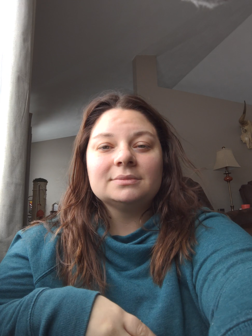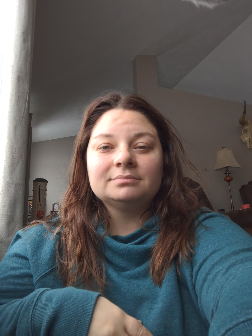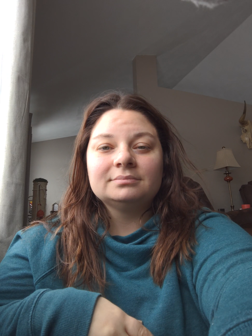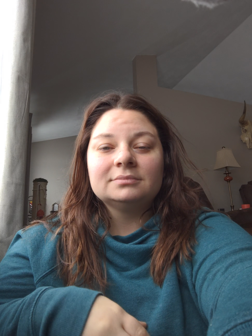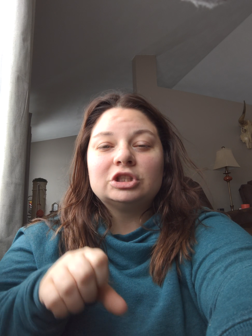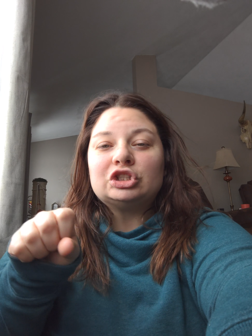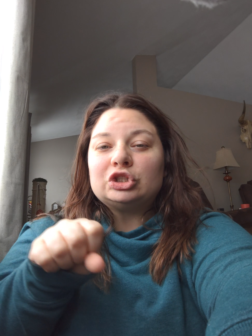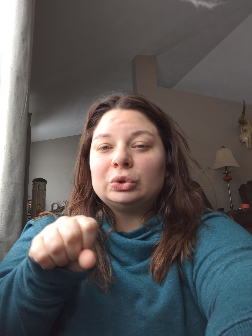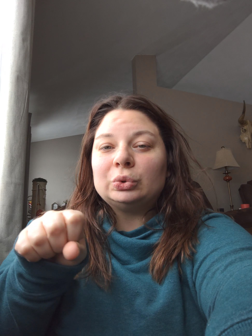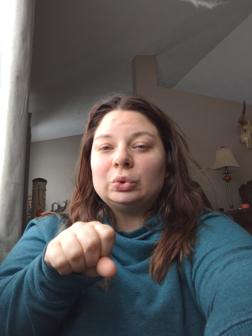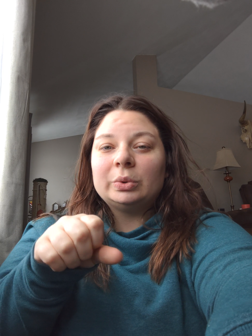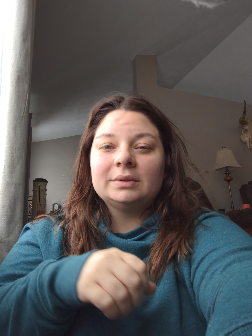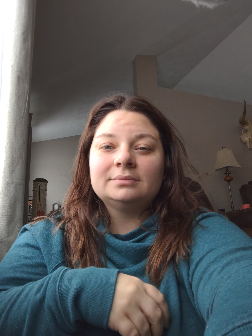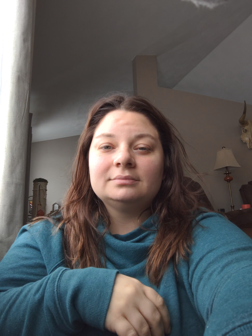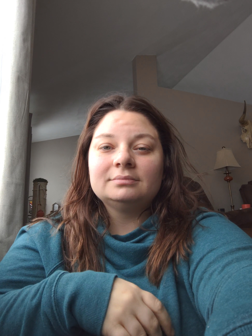shoe